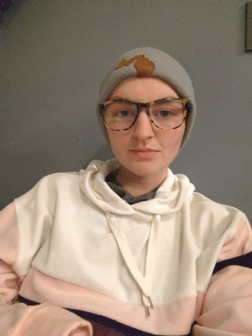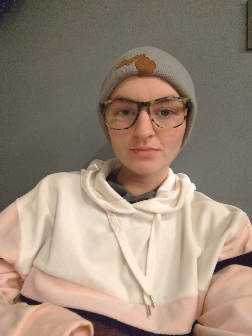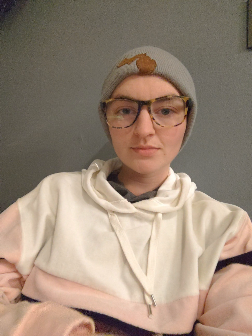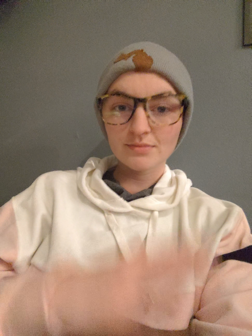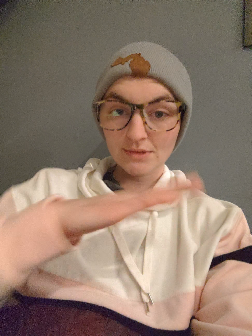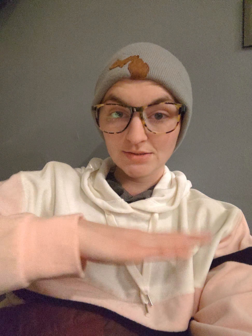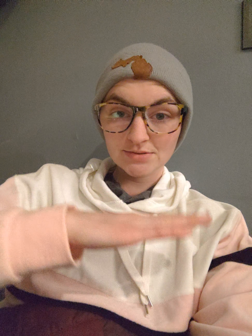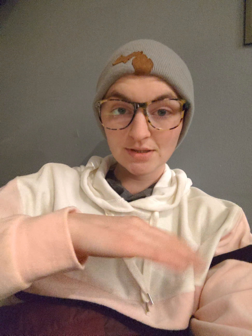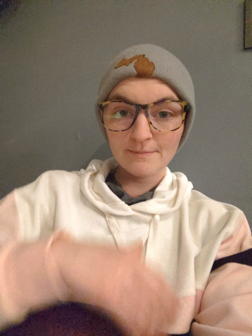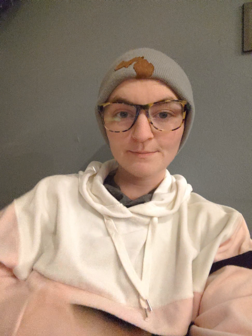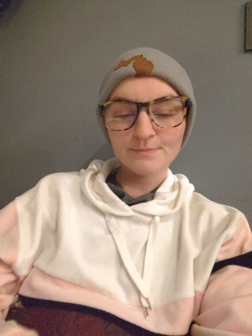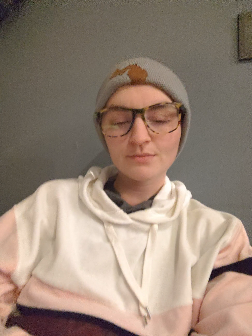table